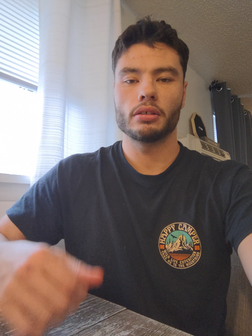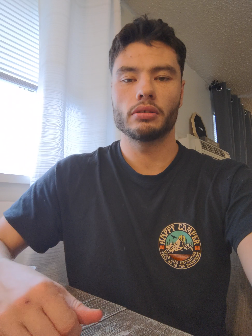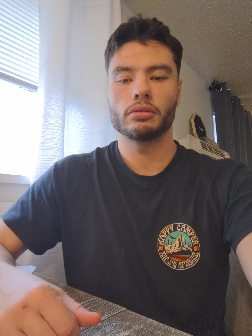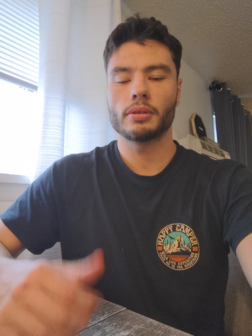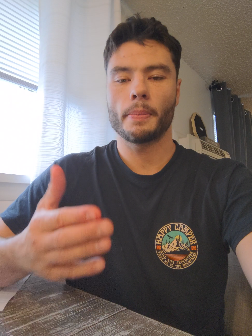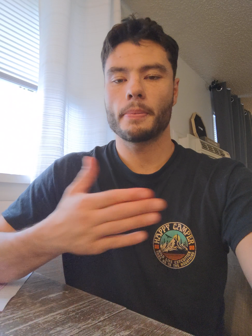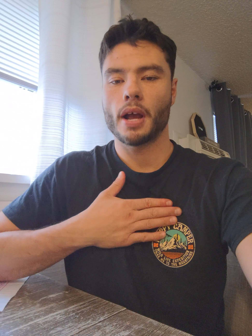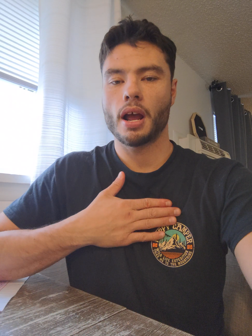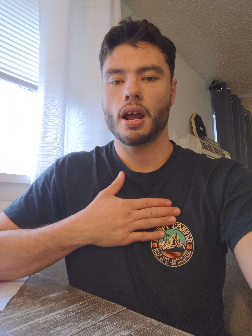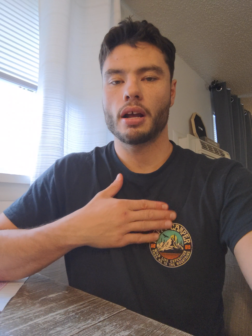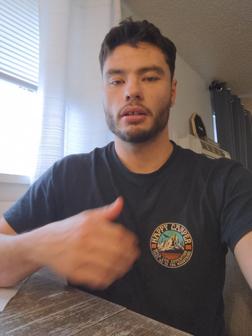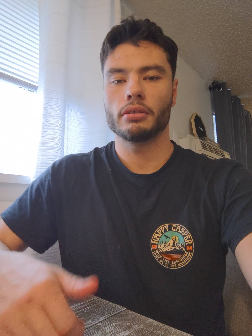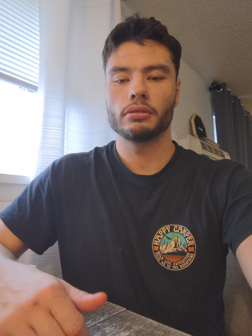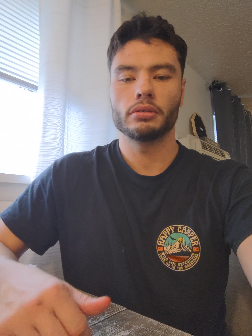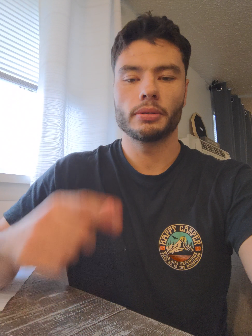my